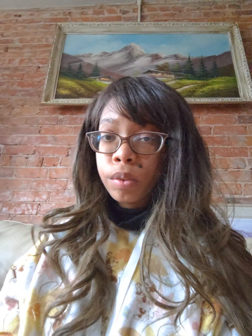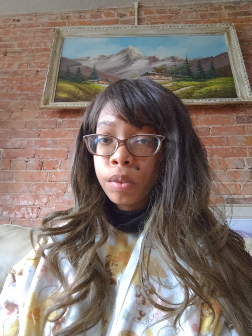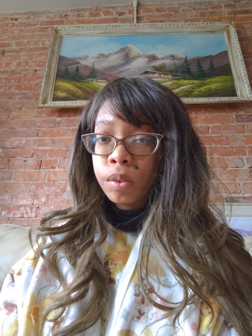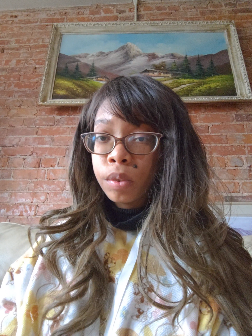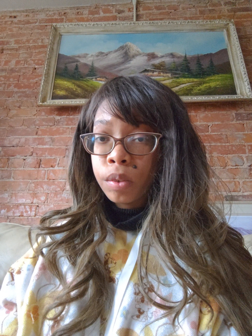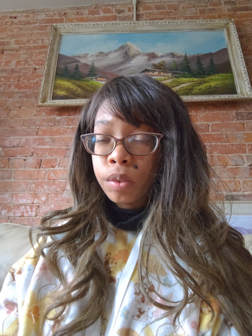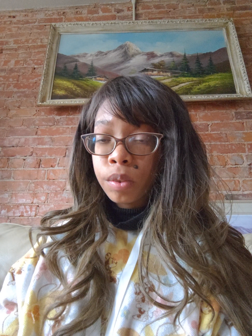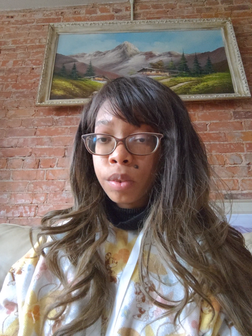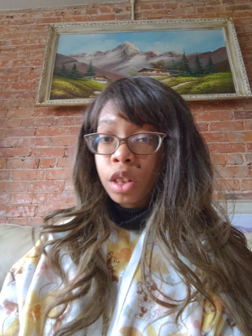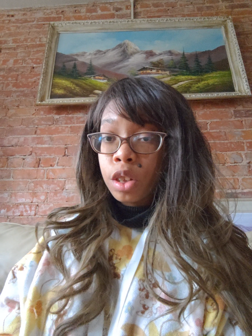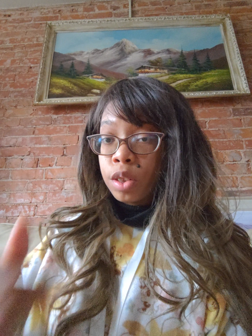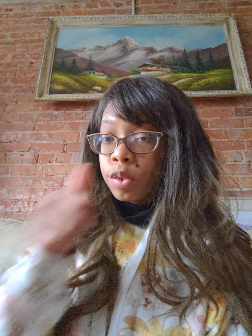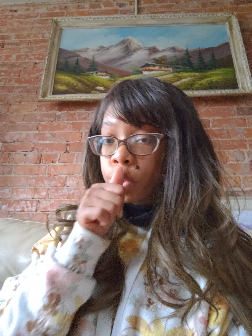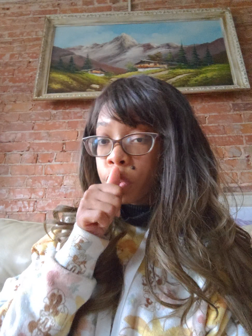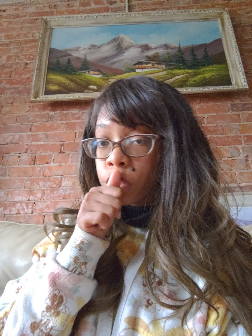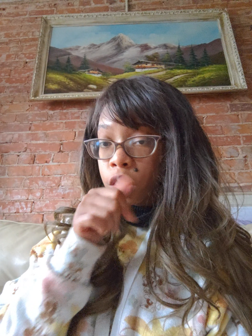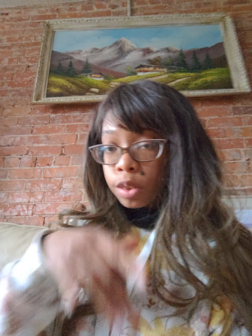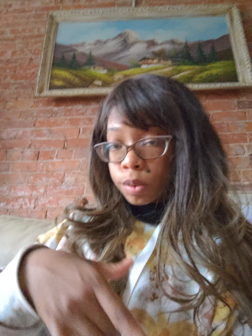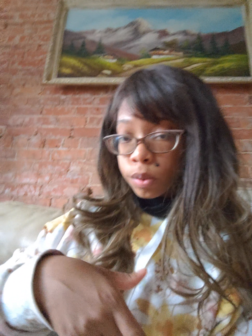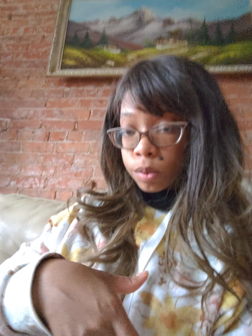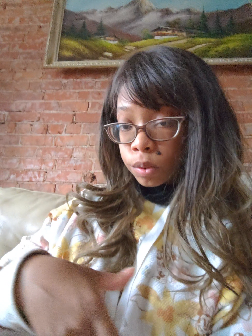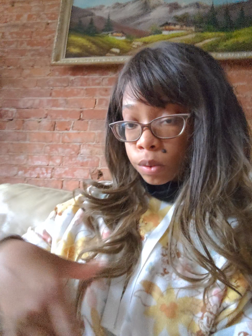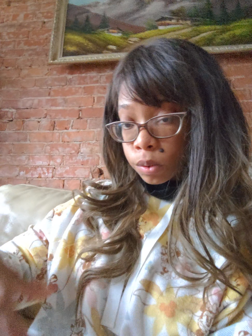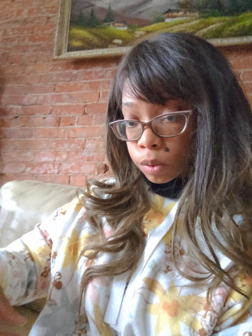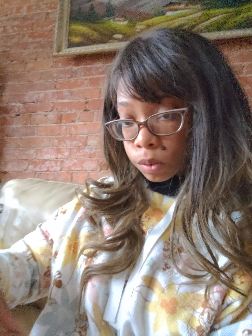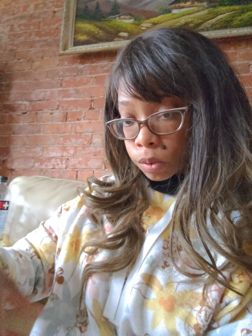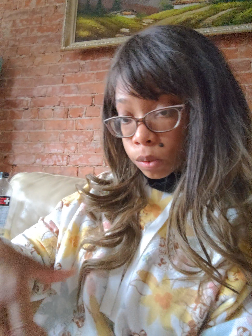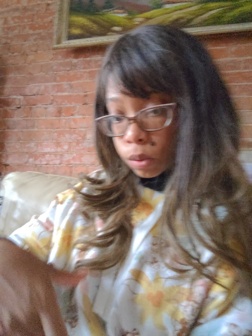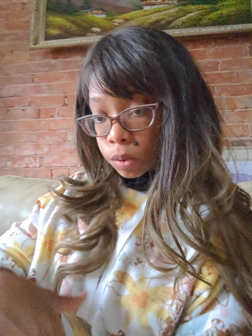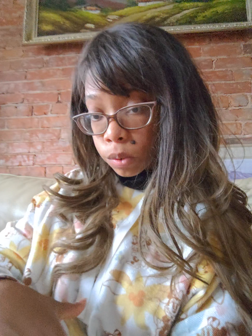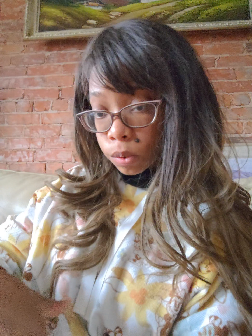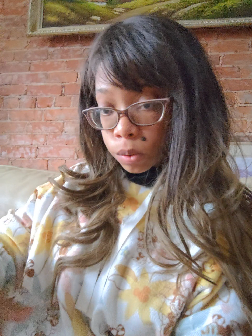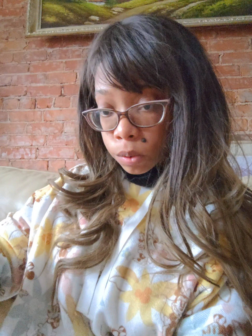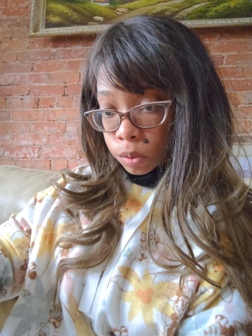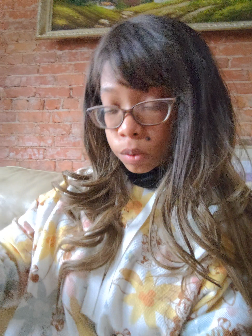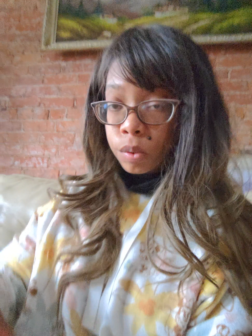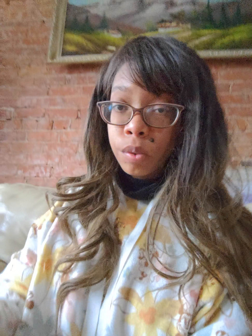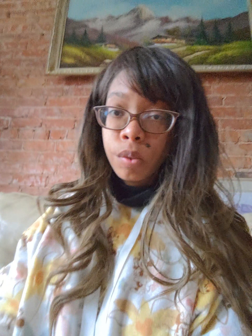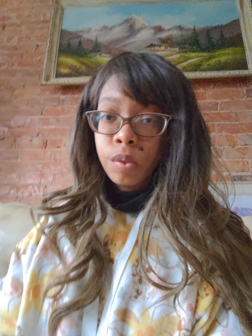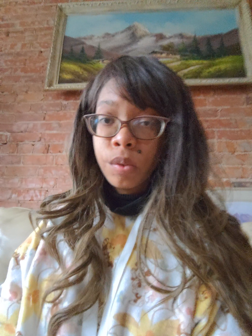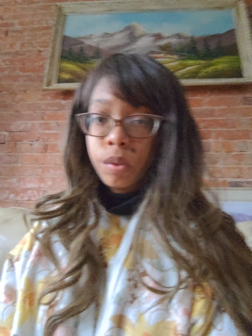underwear